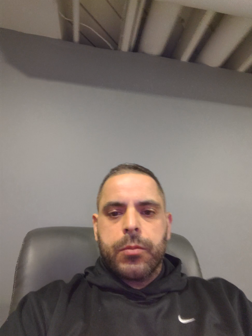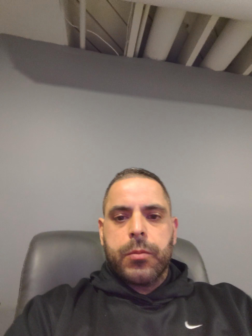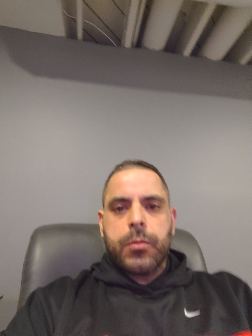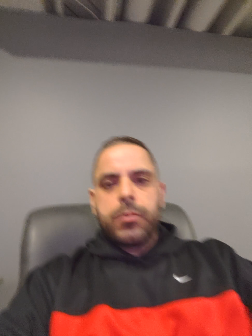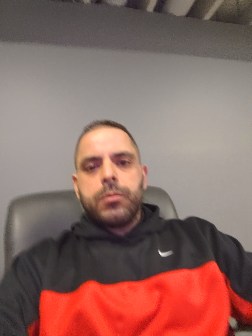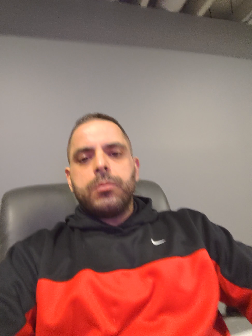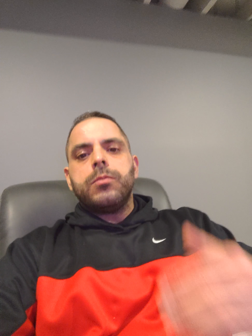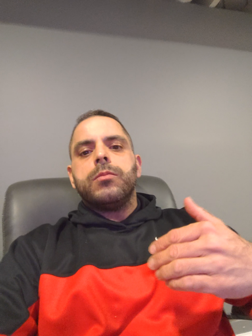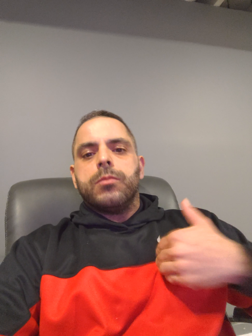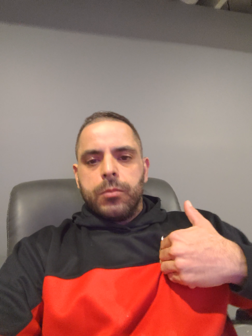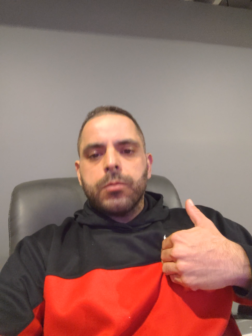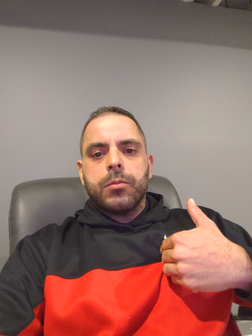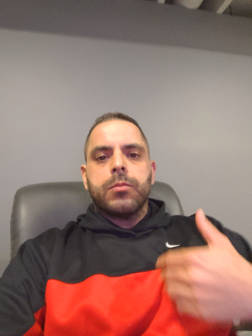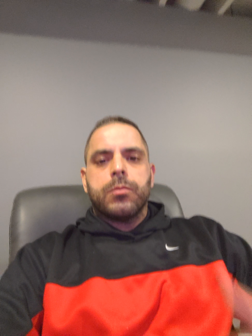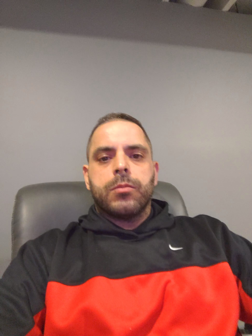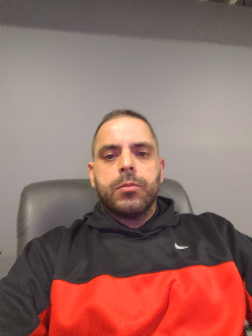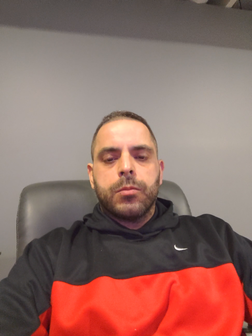have